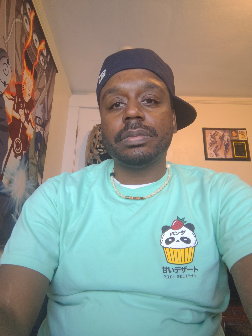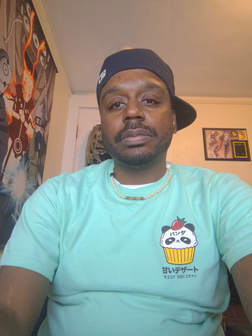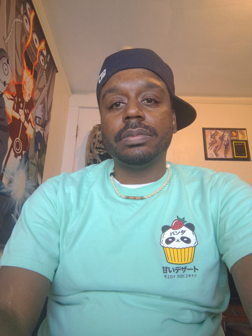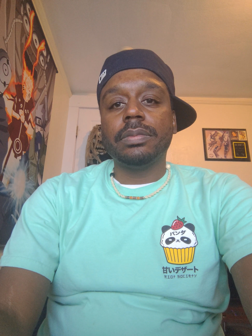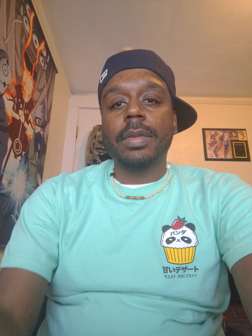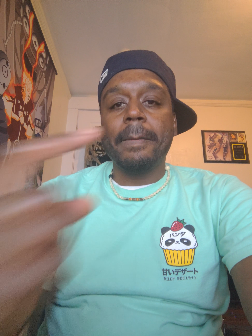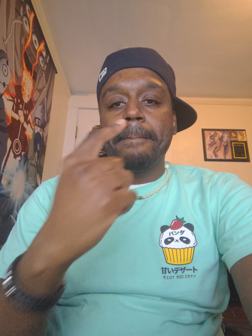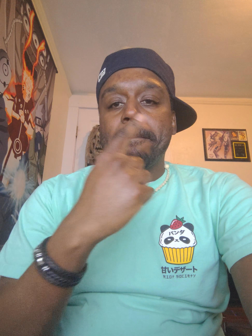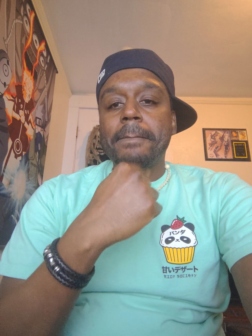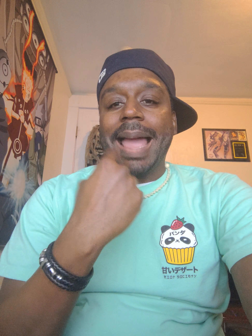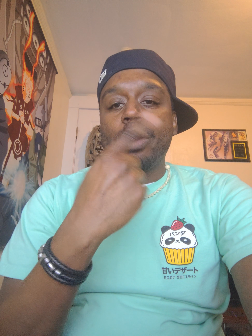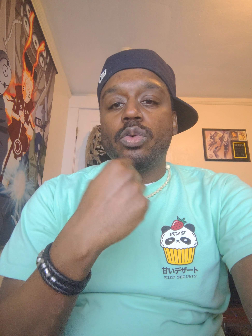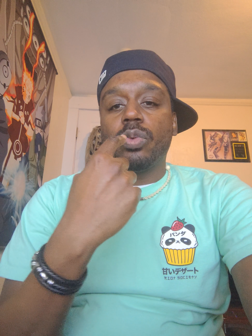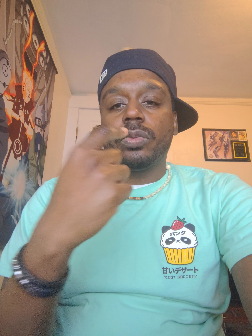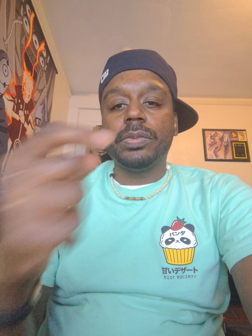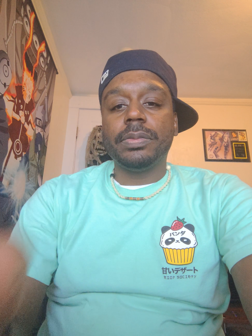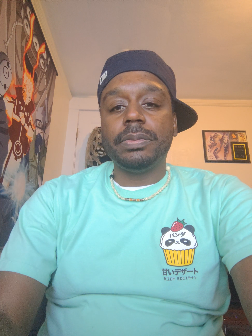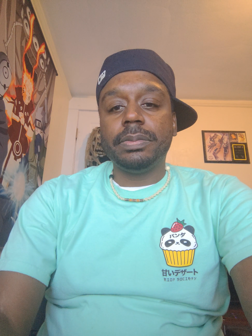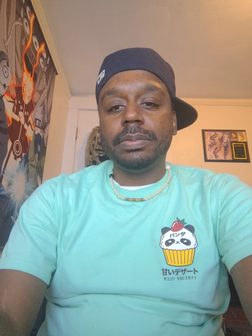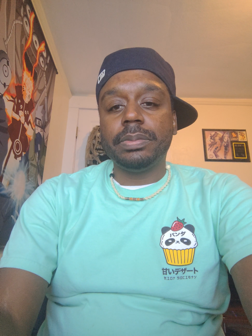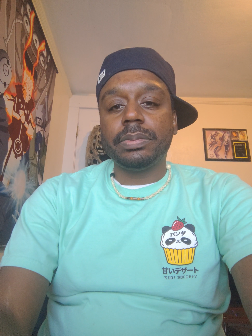mouth